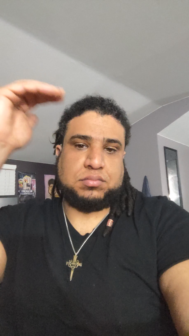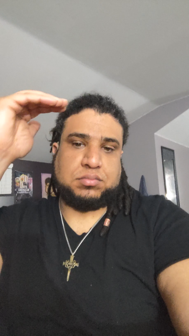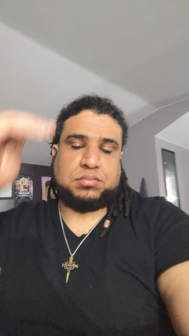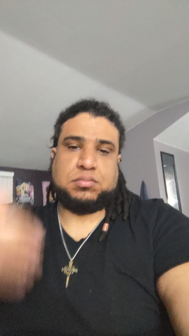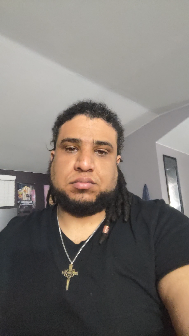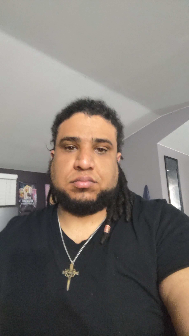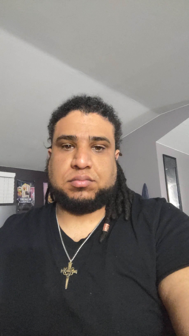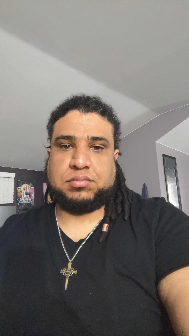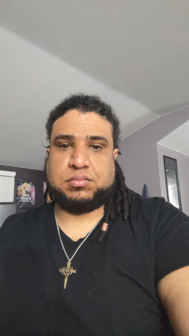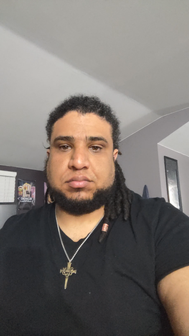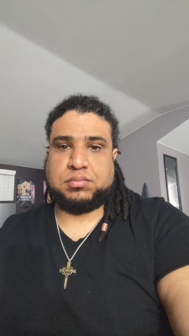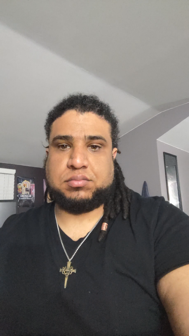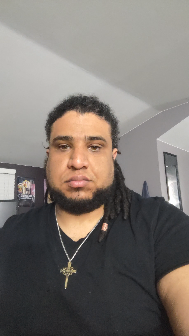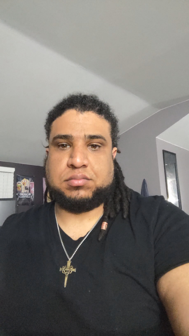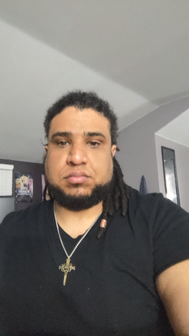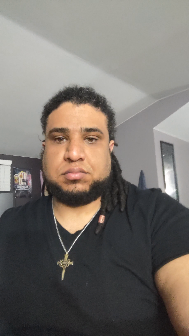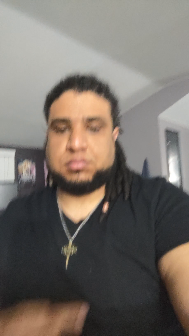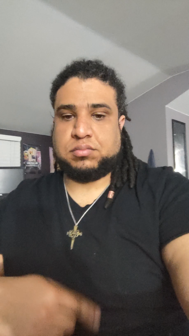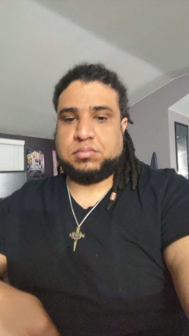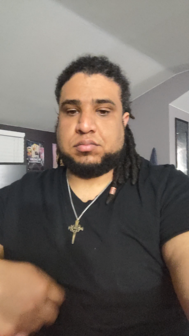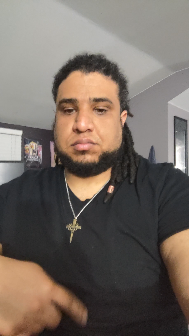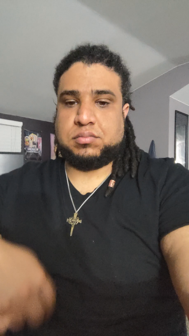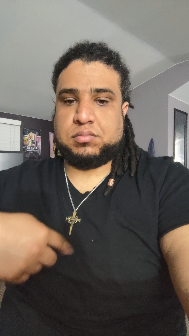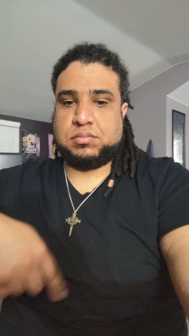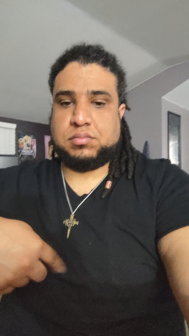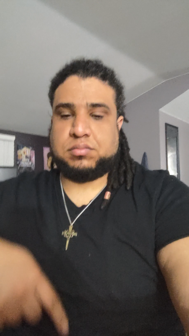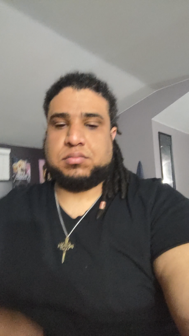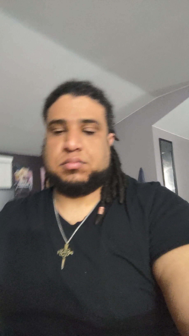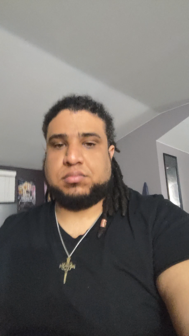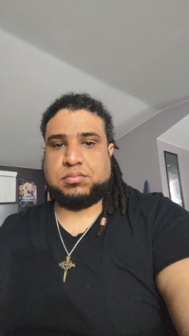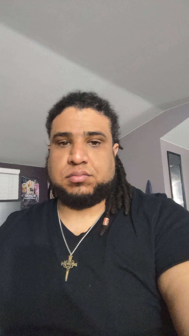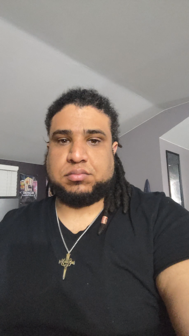belly button